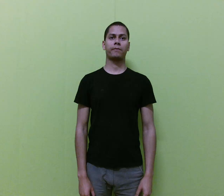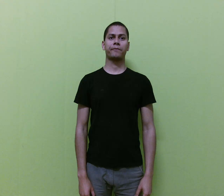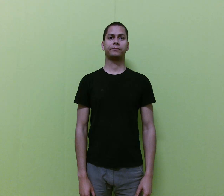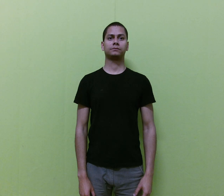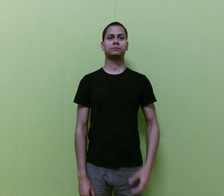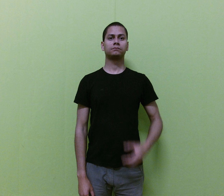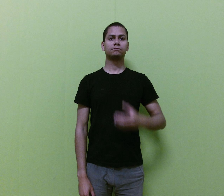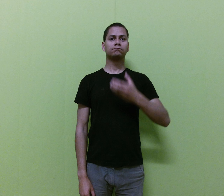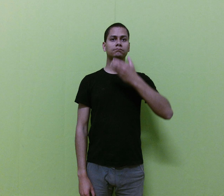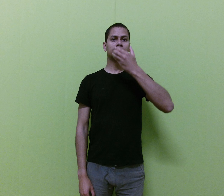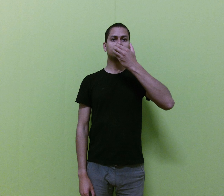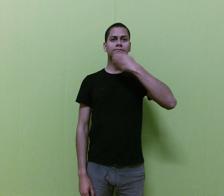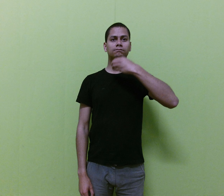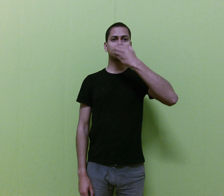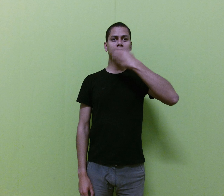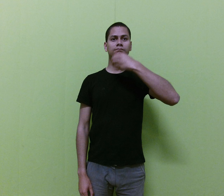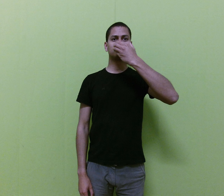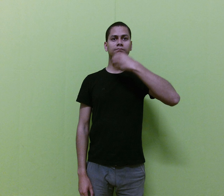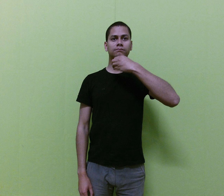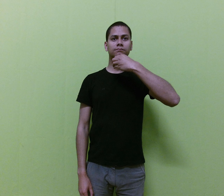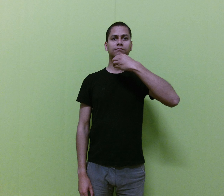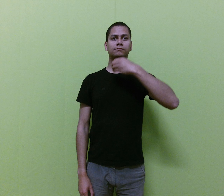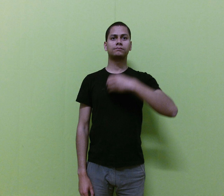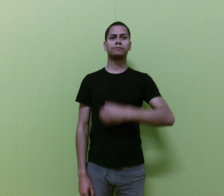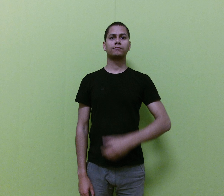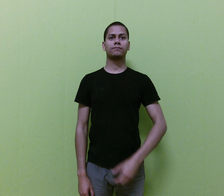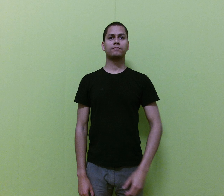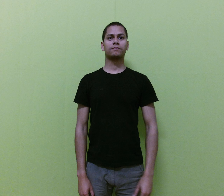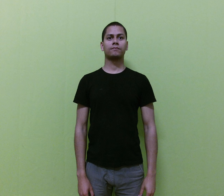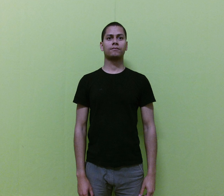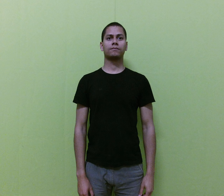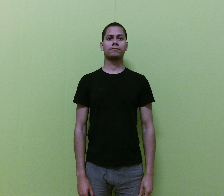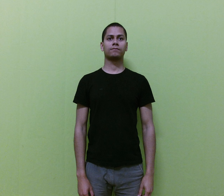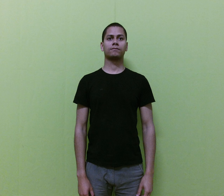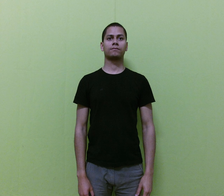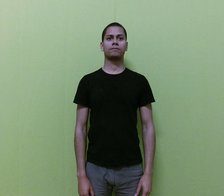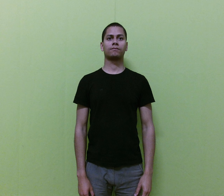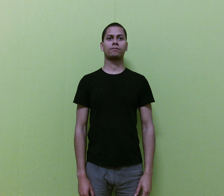maçã